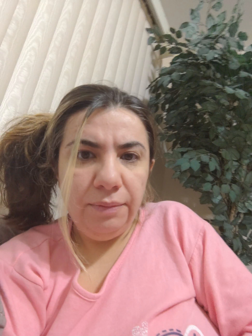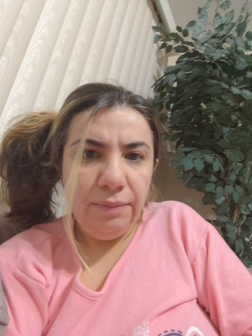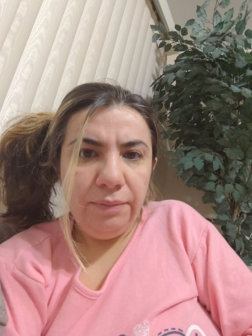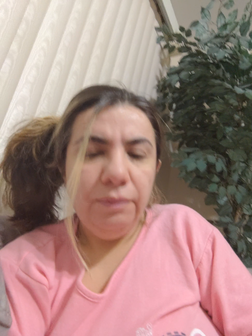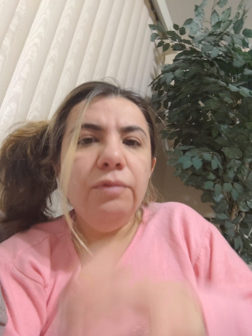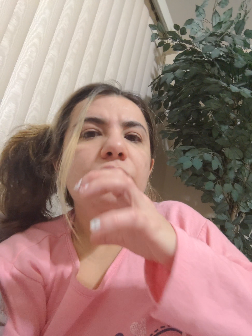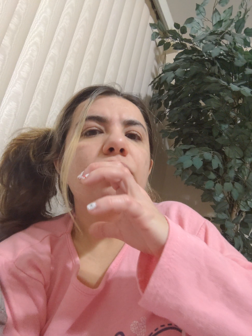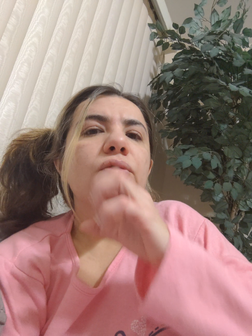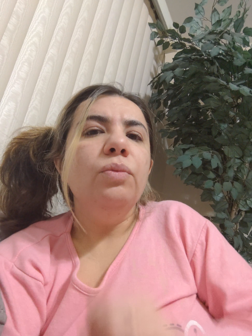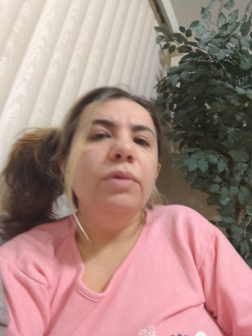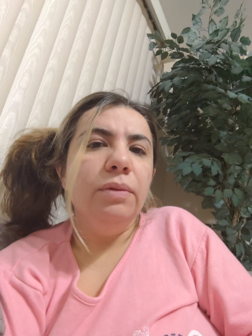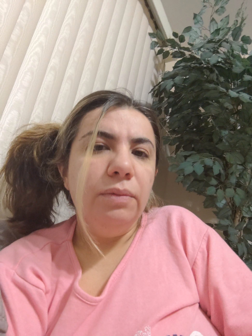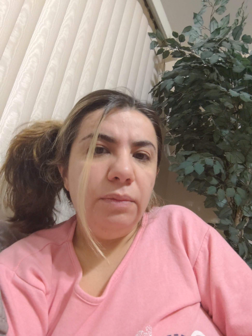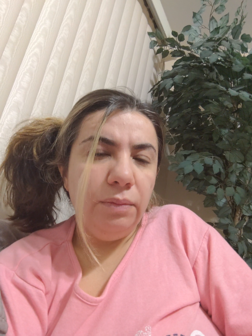old